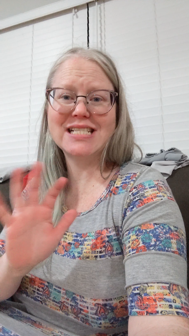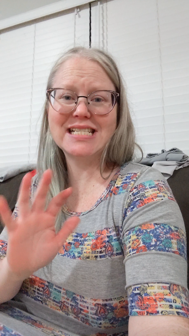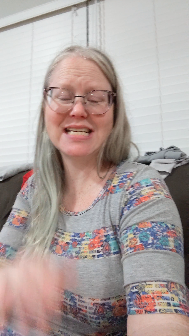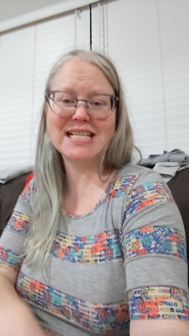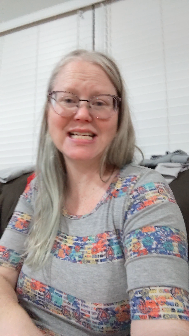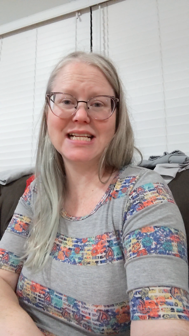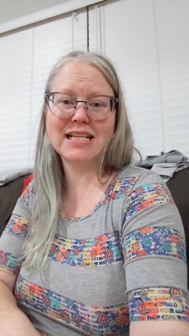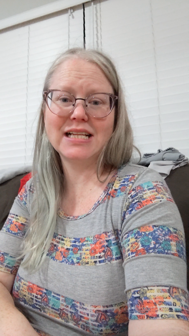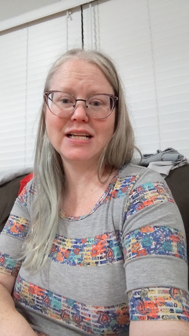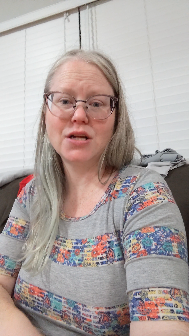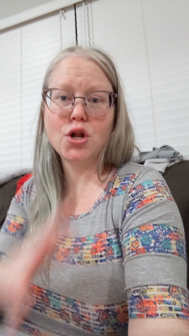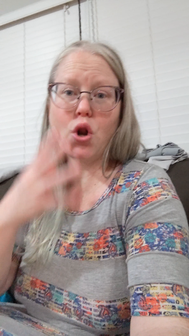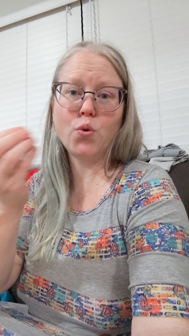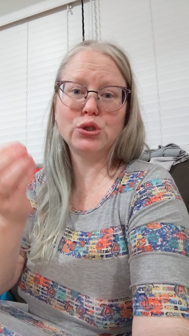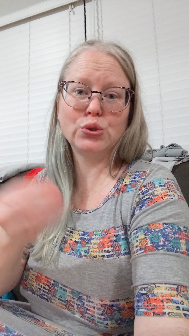going to